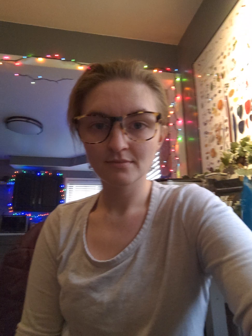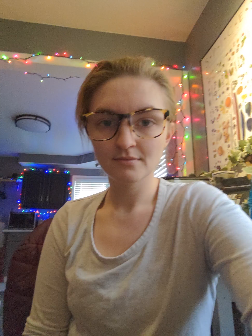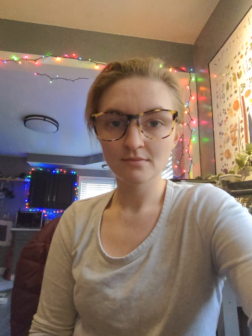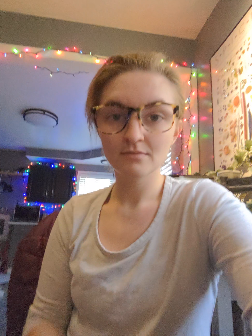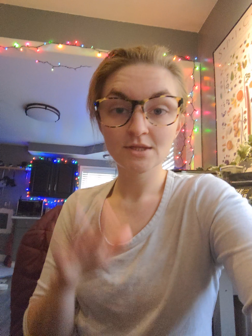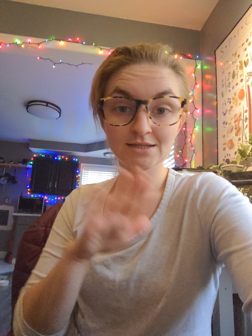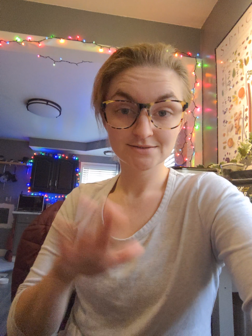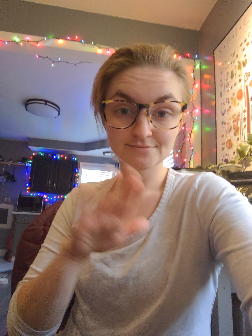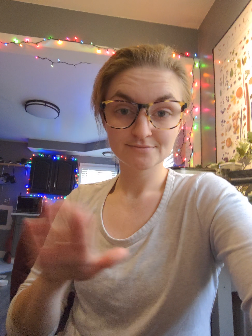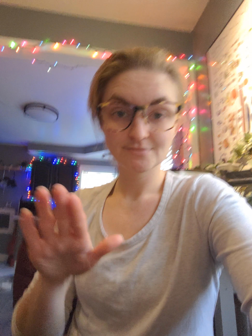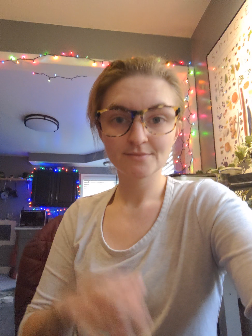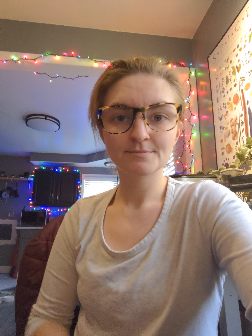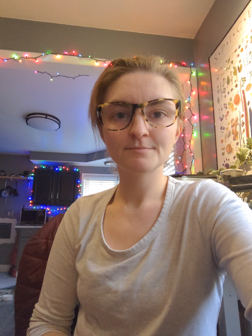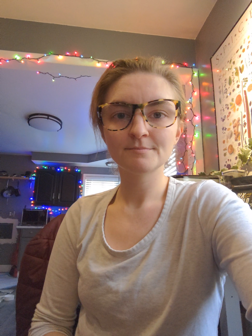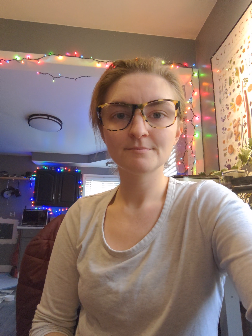clean